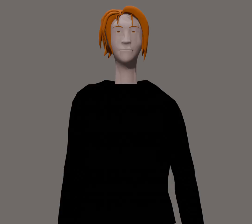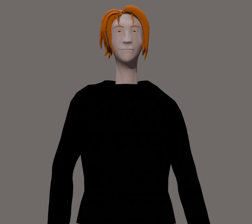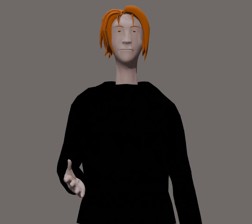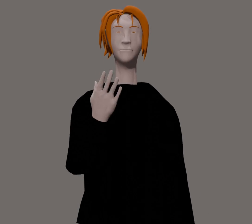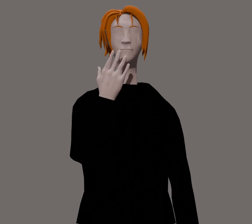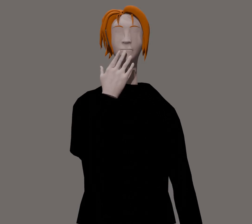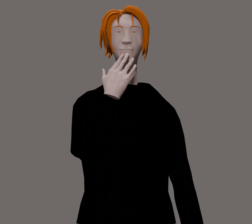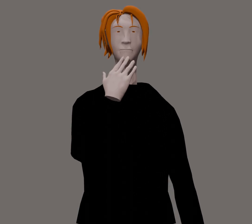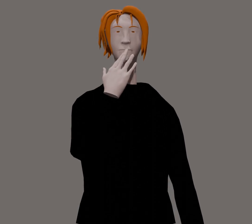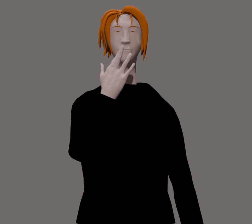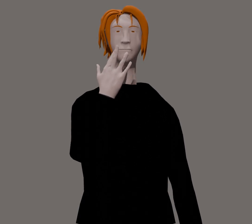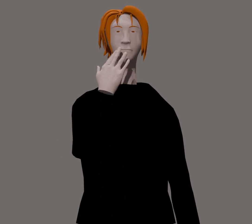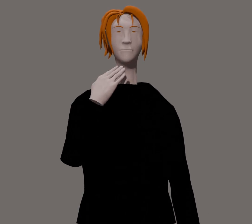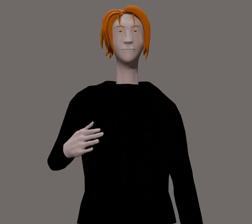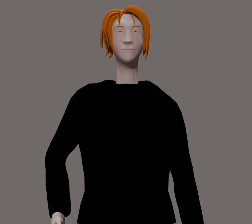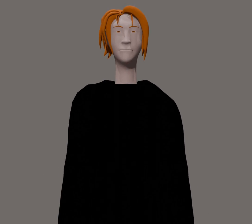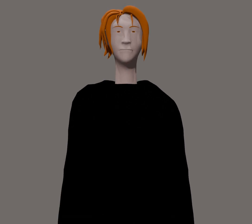Colorful